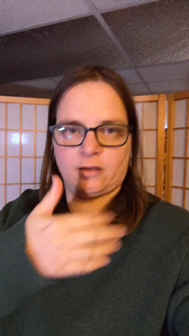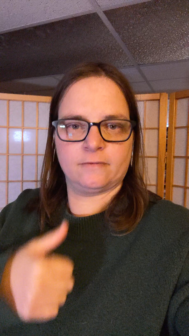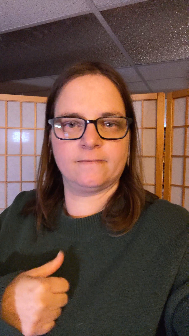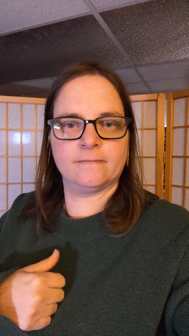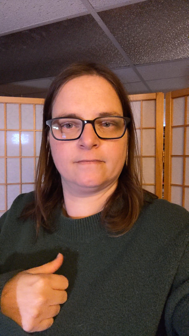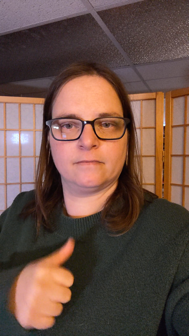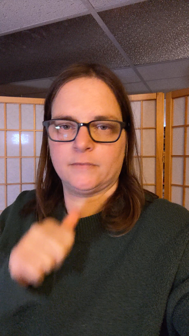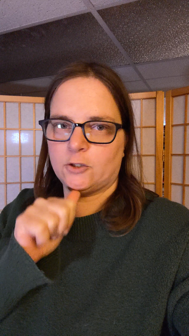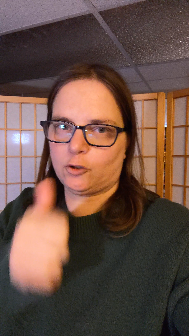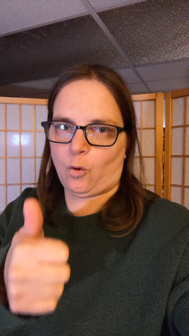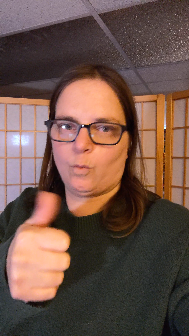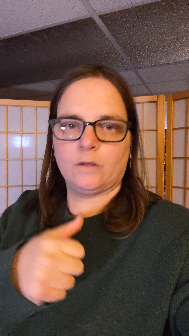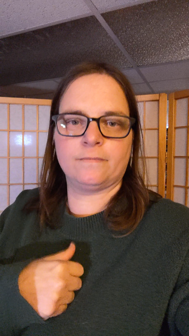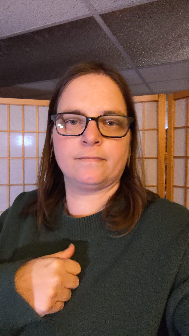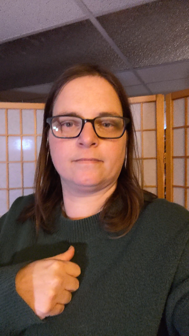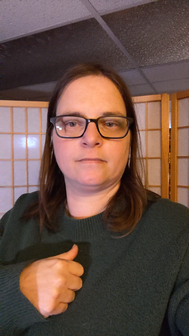don't